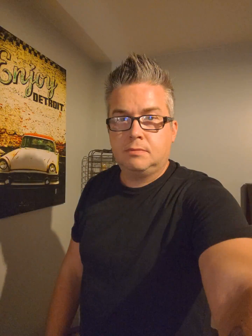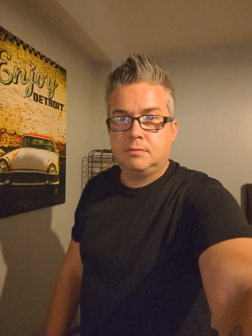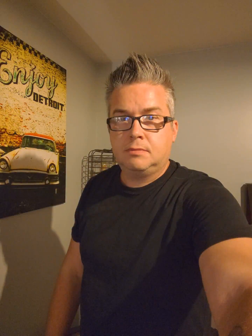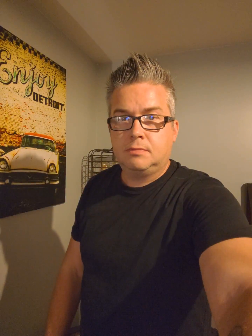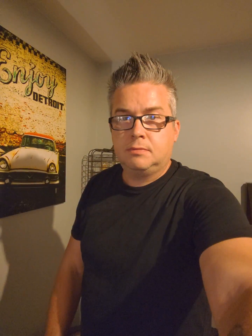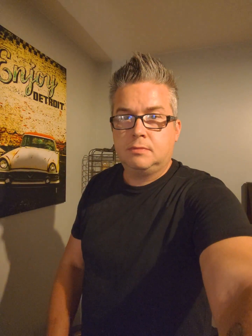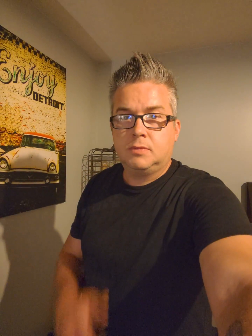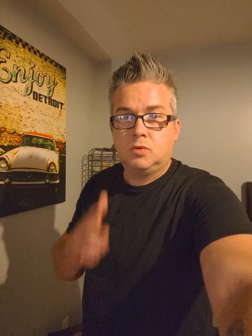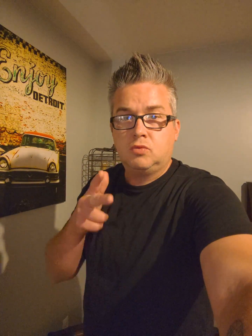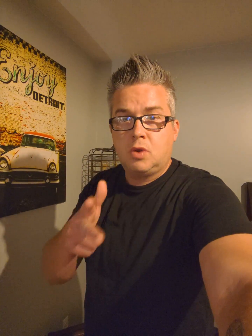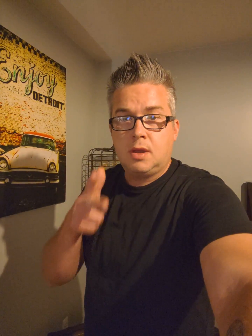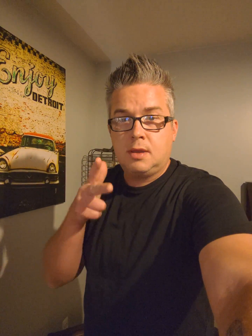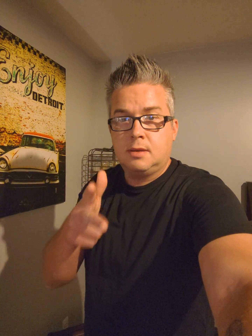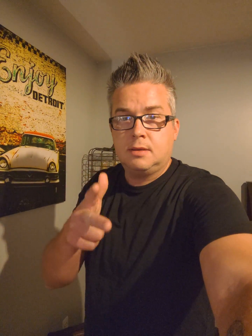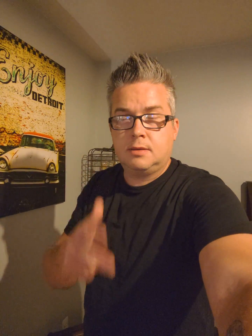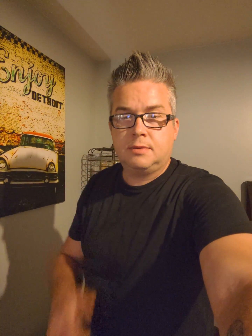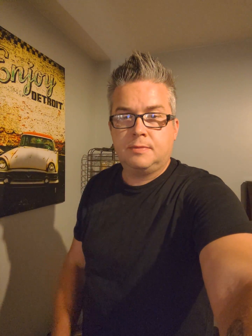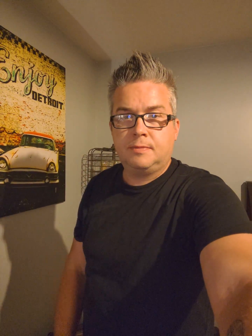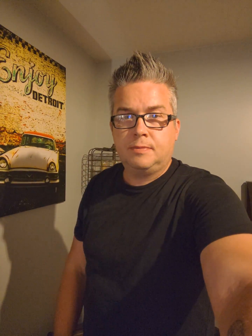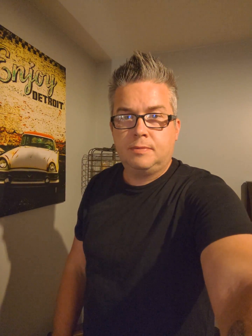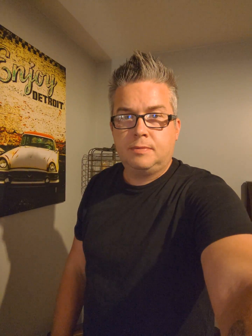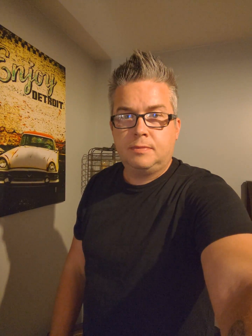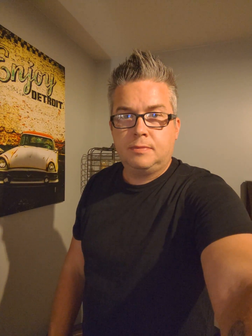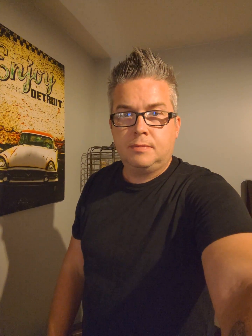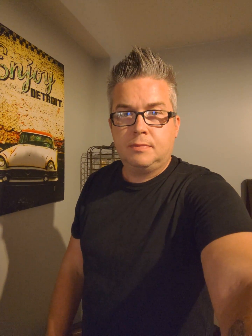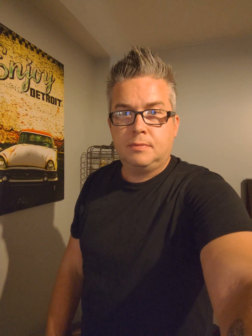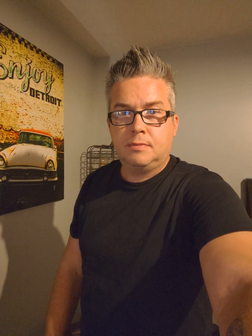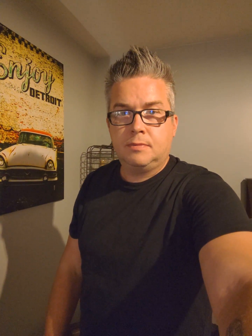garage